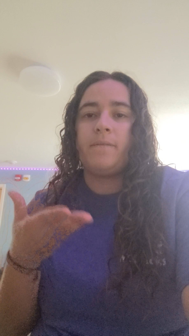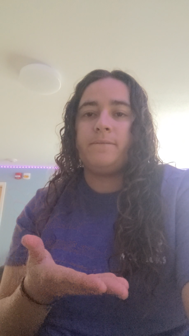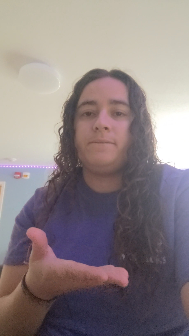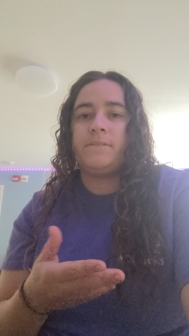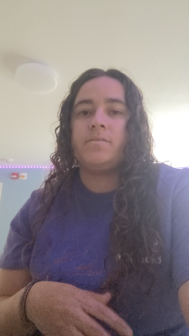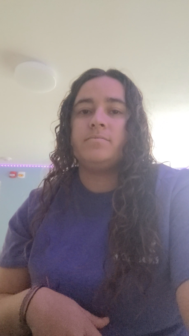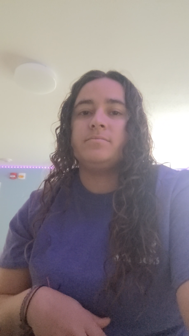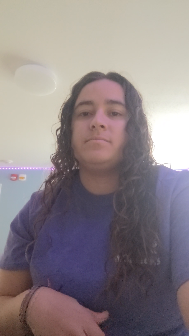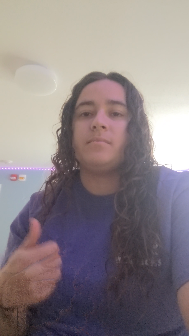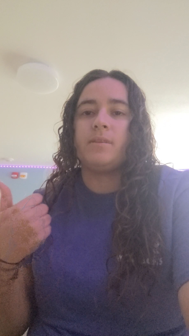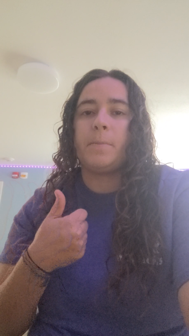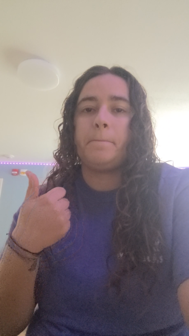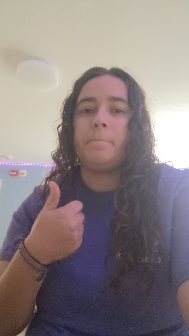game